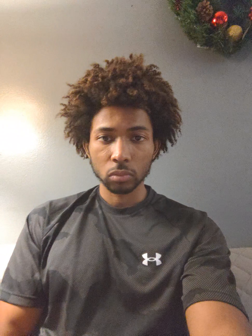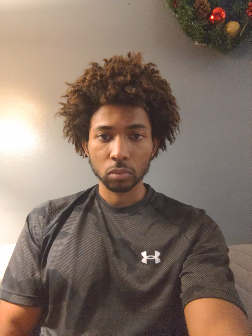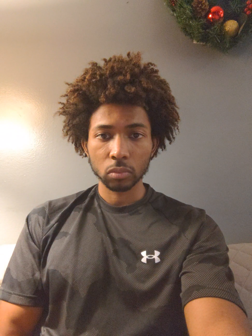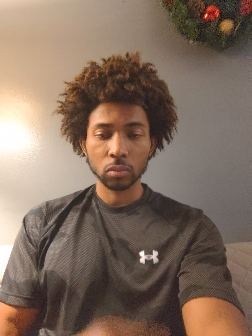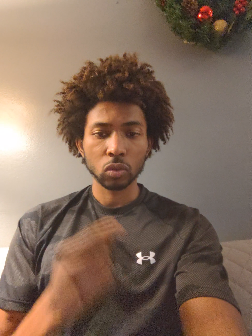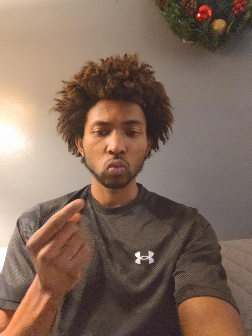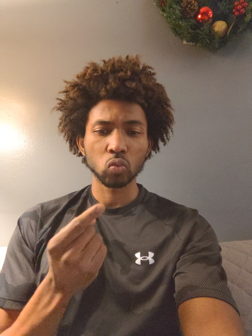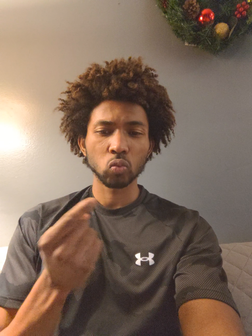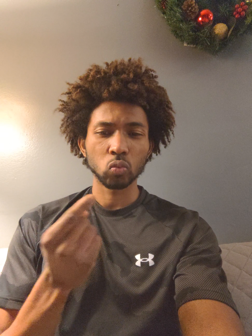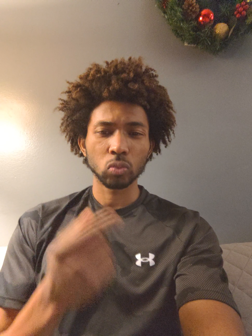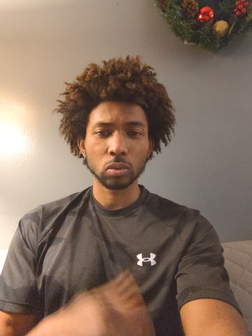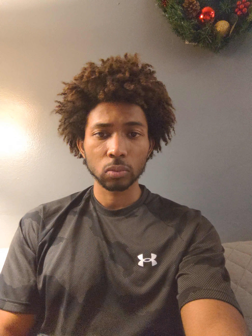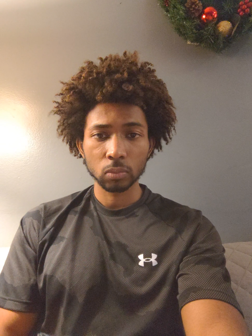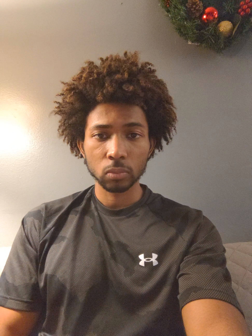owie